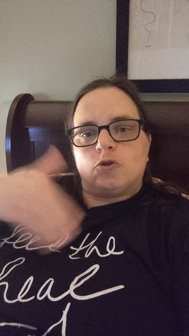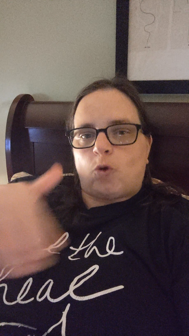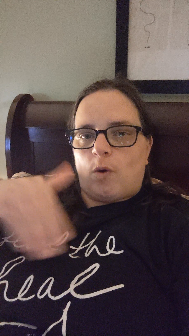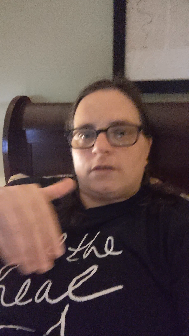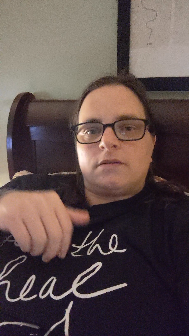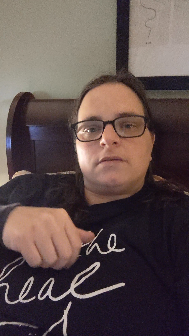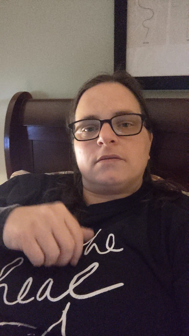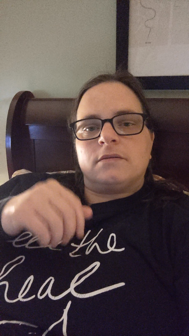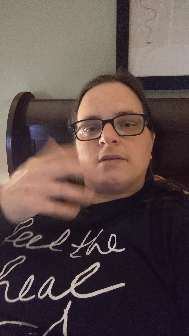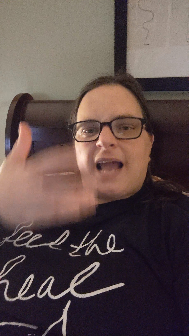heavy